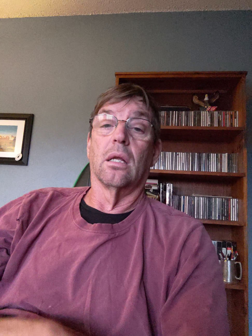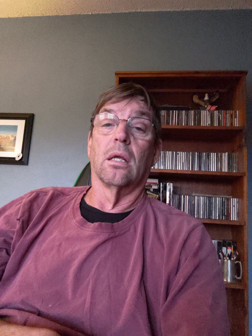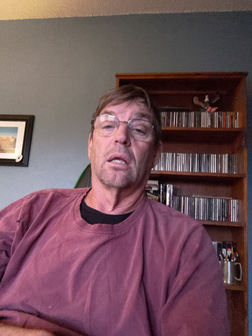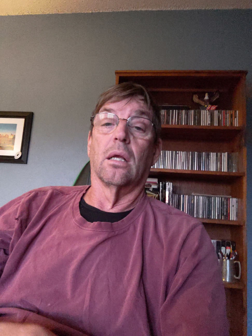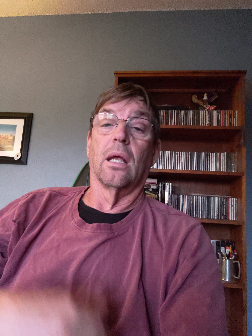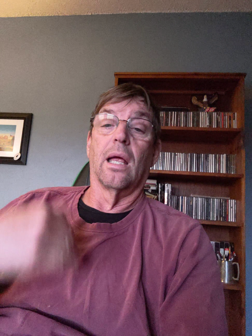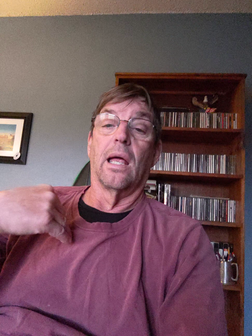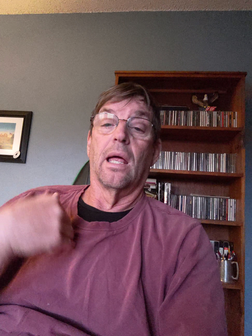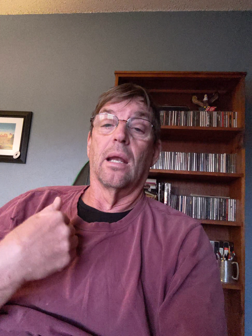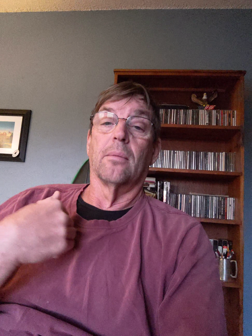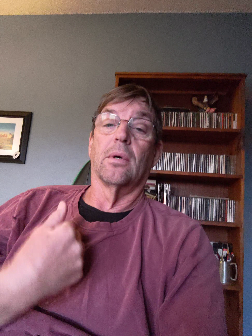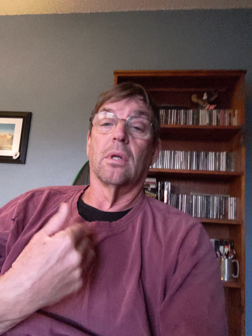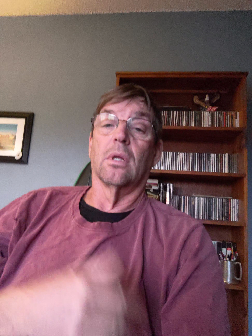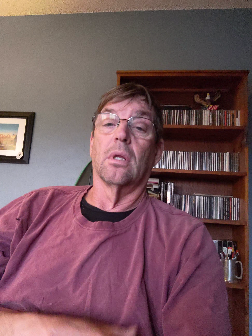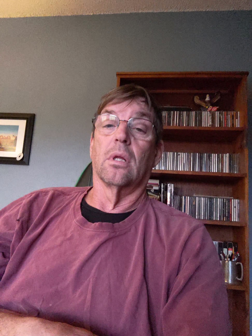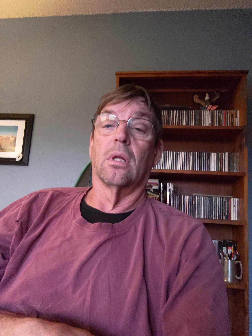animal